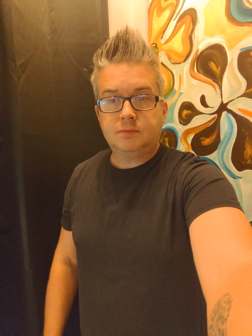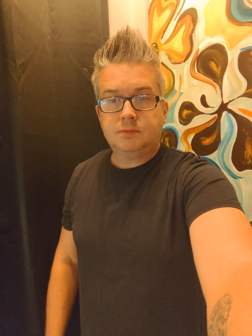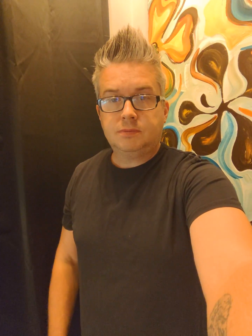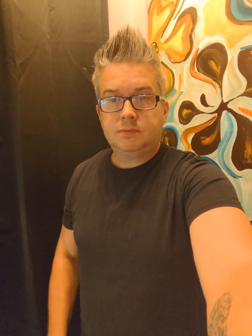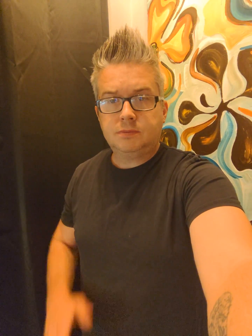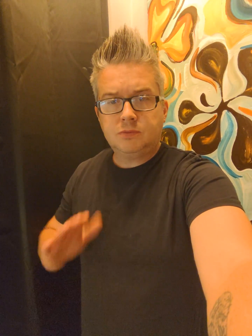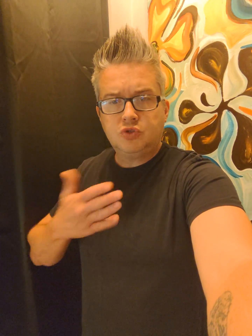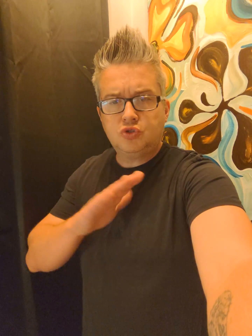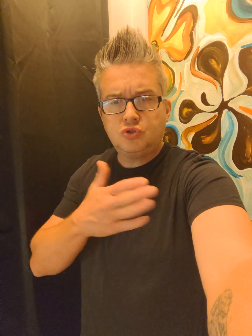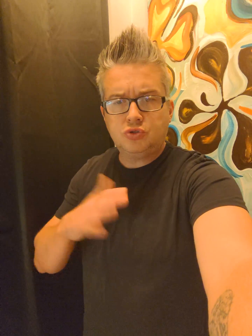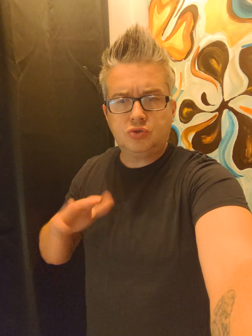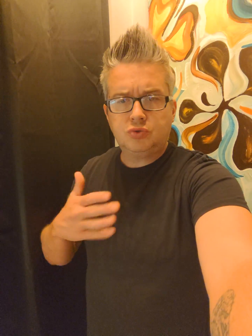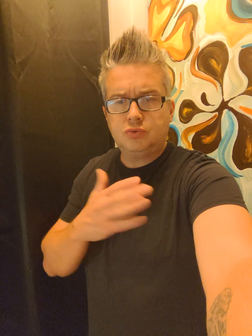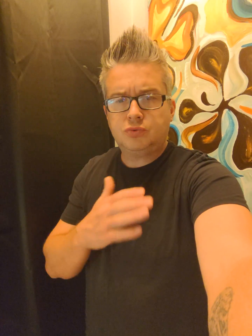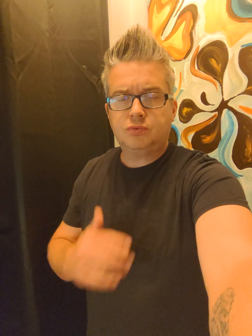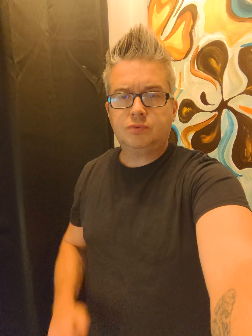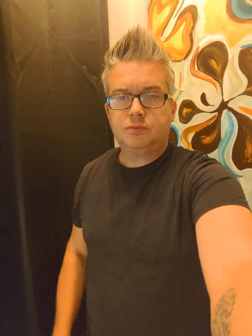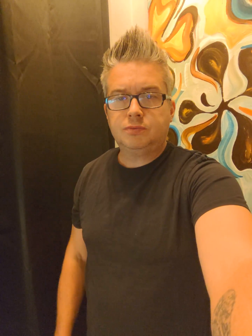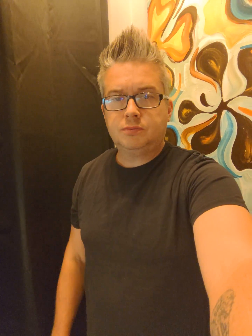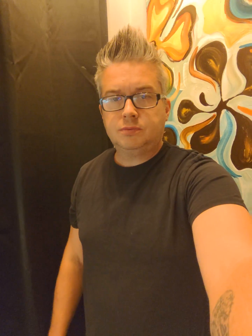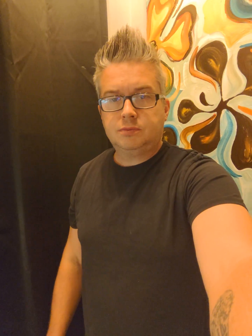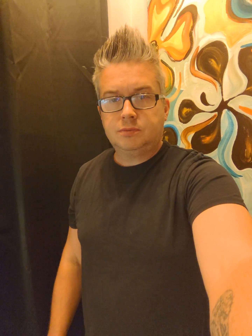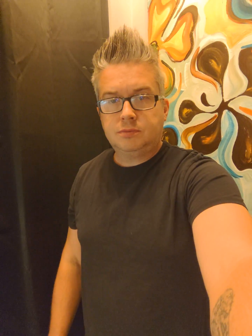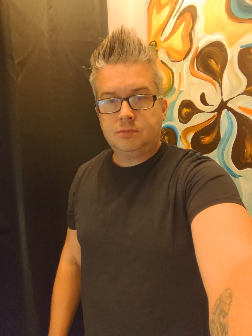cook